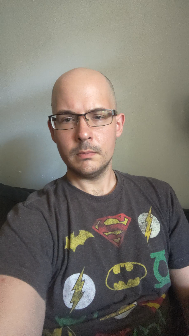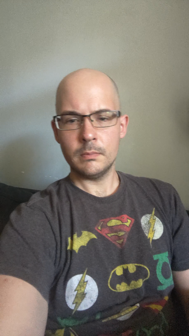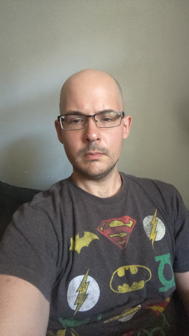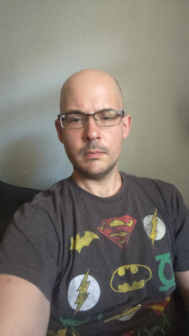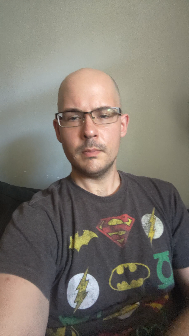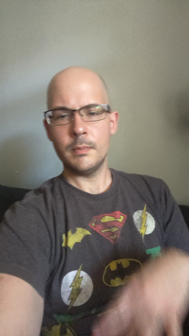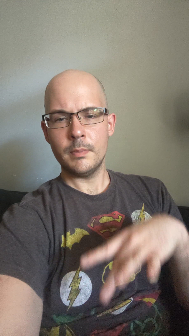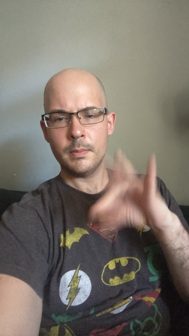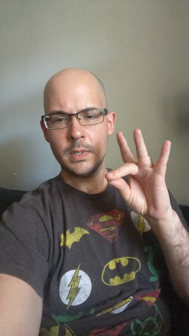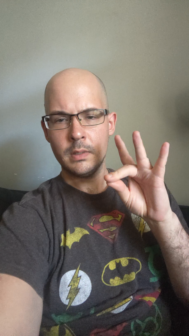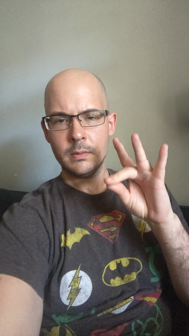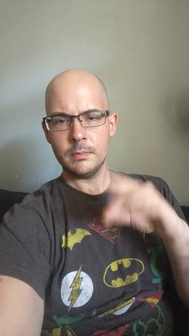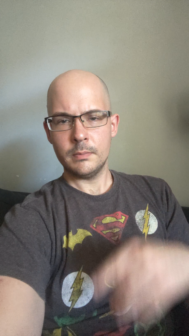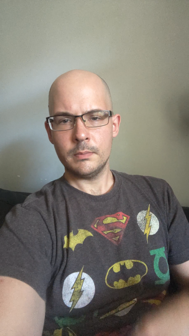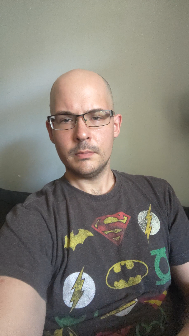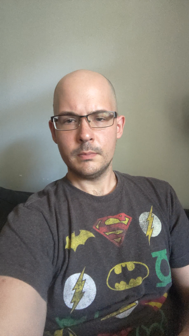pick